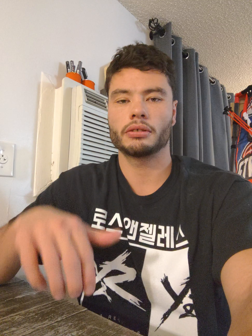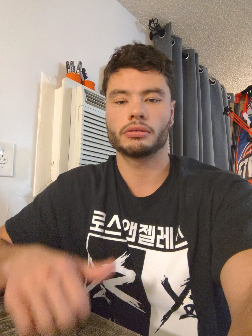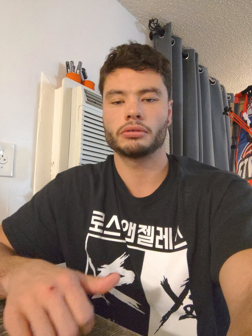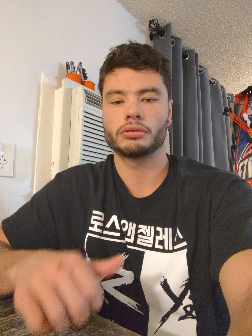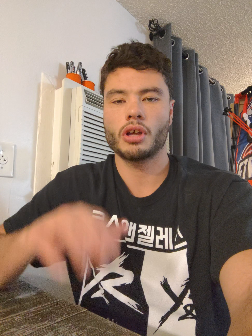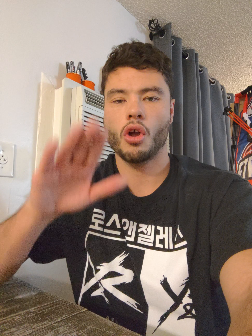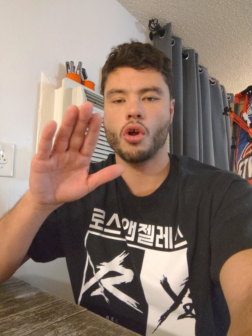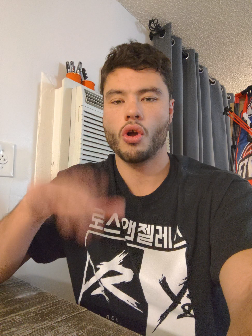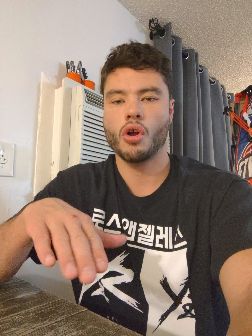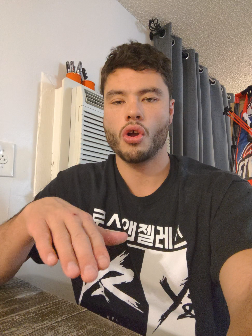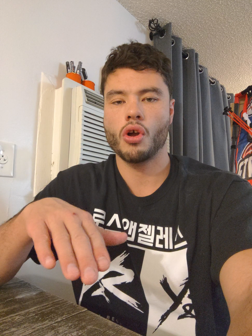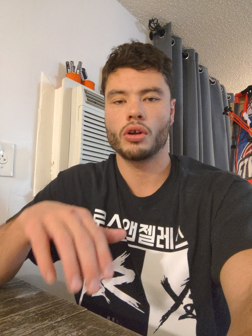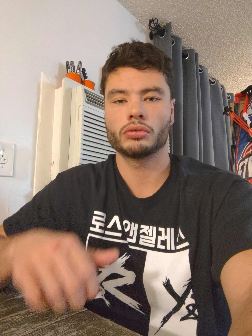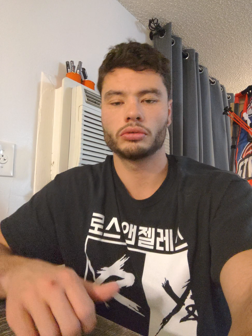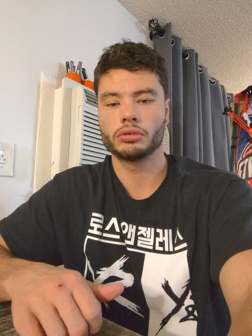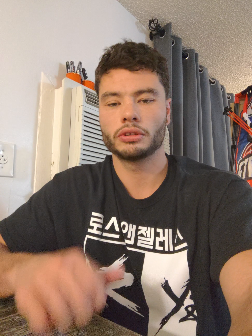on